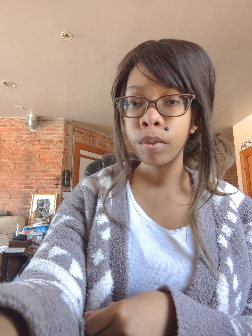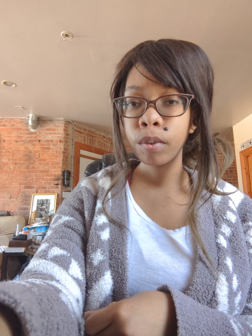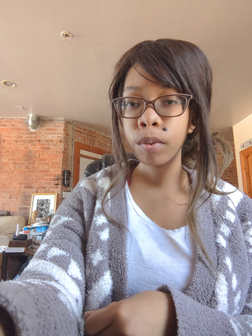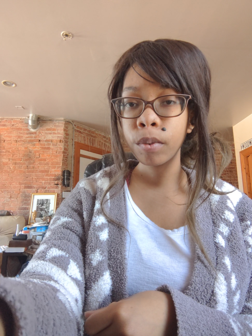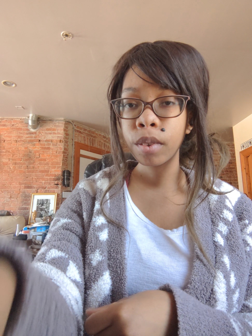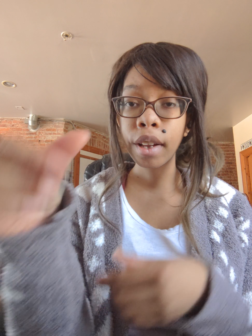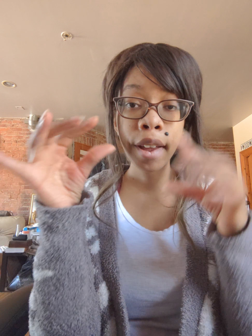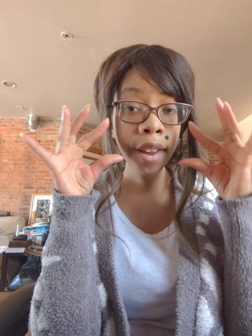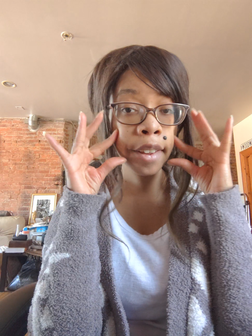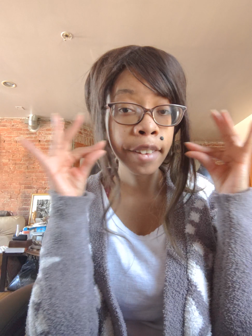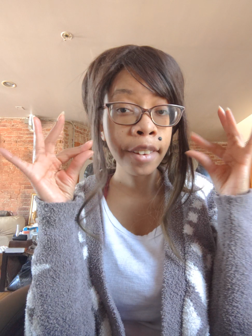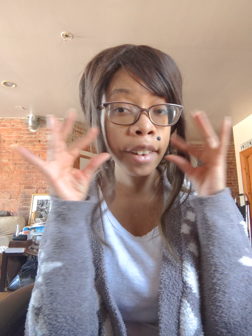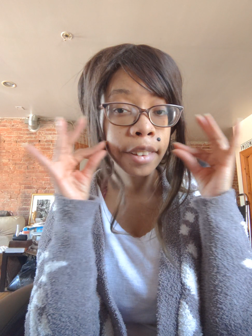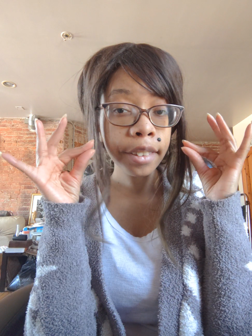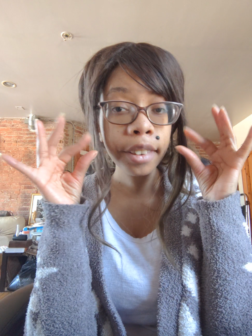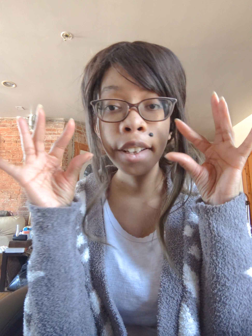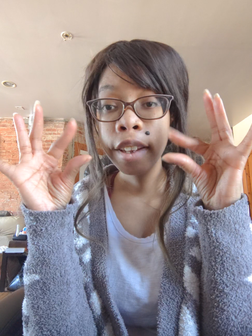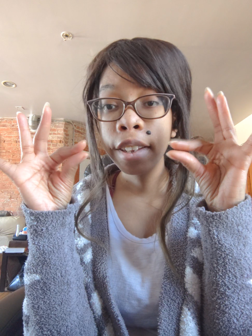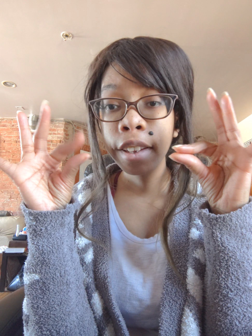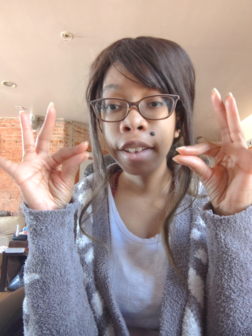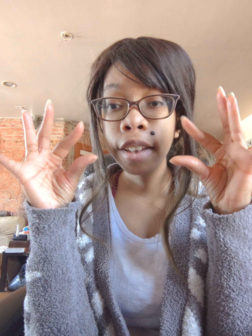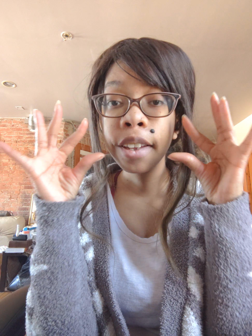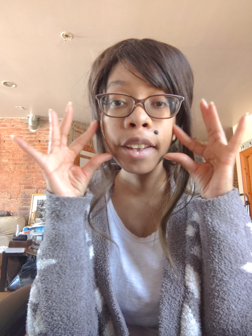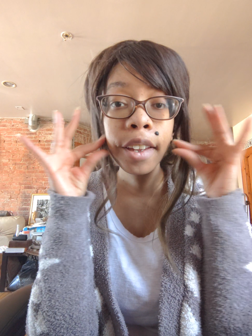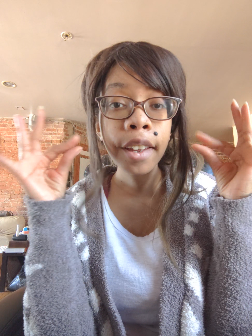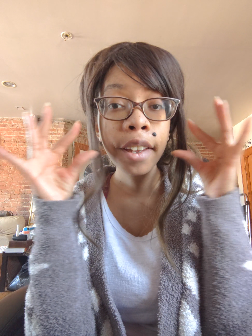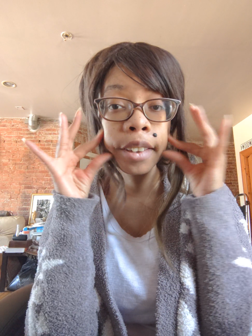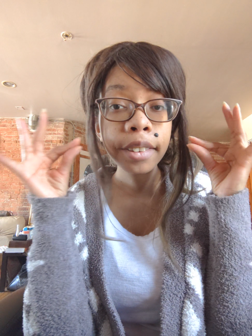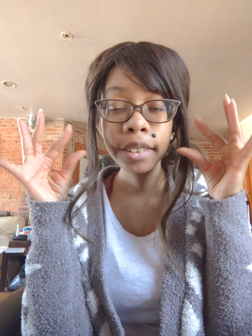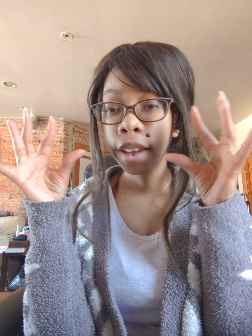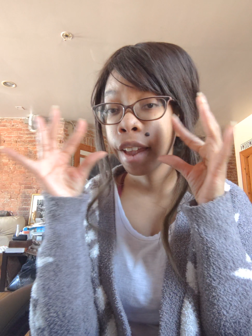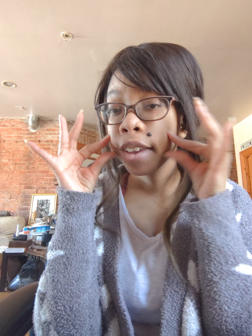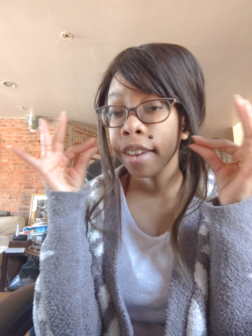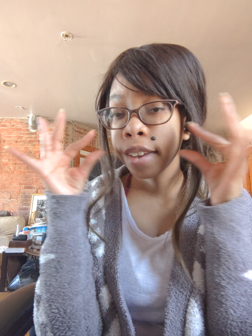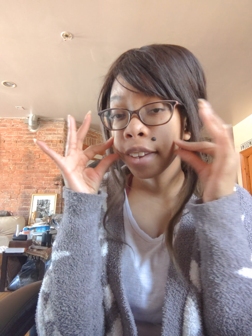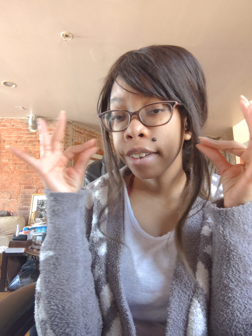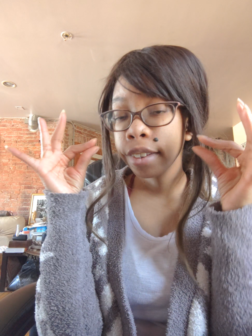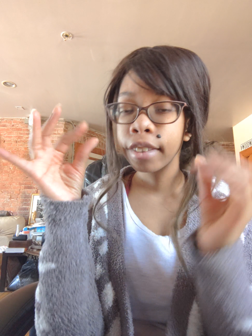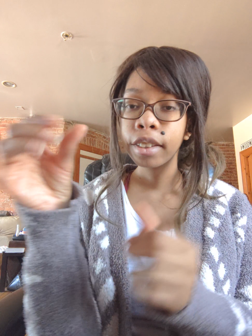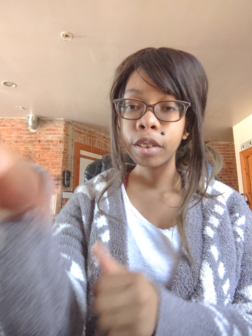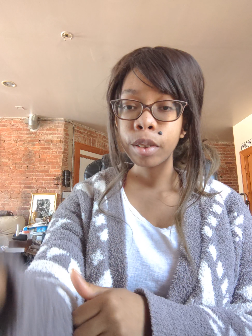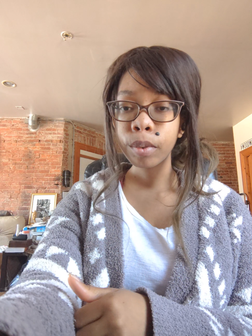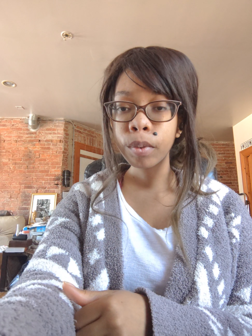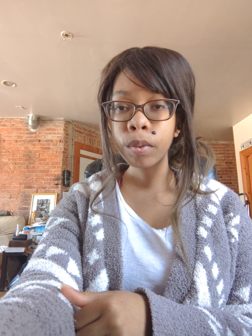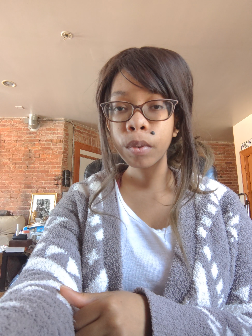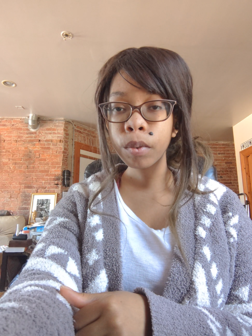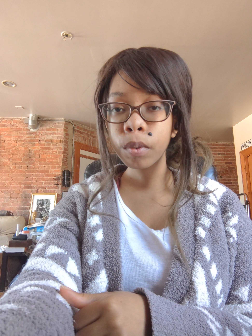cat